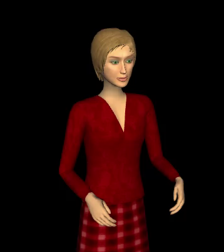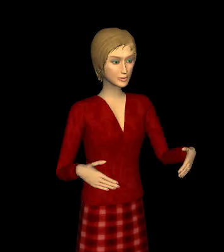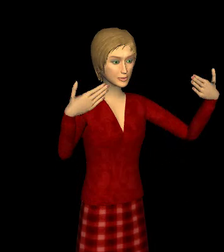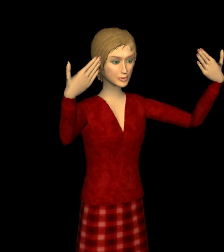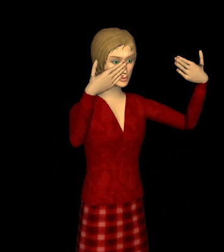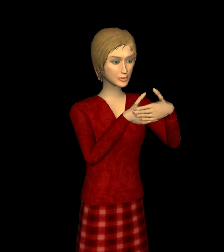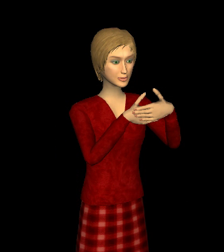الليل